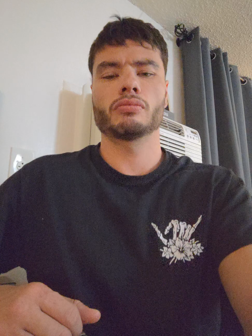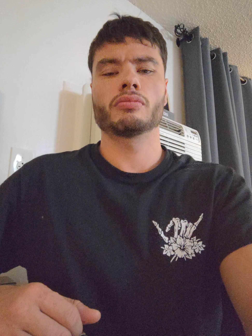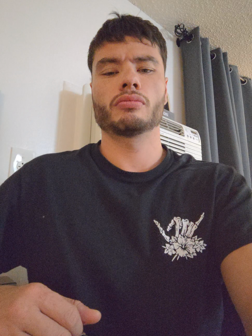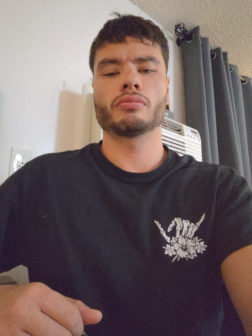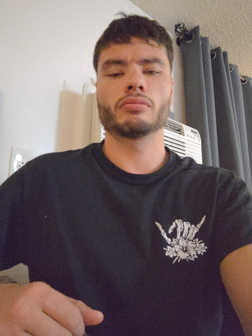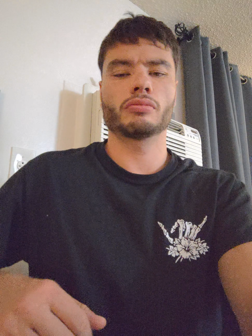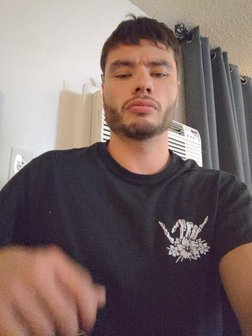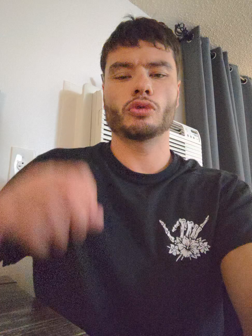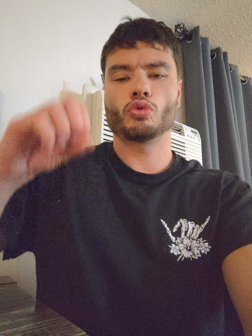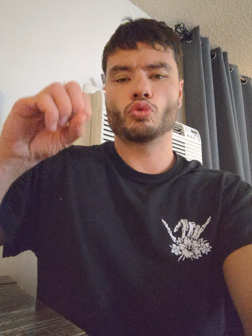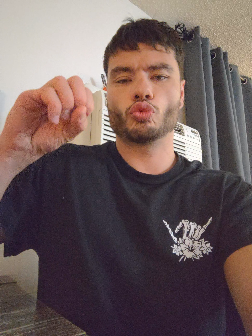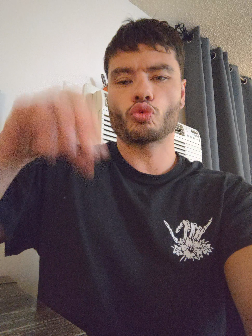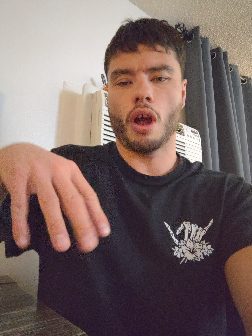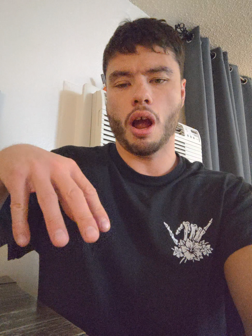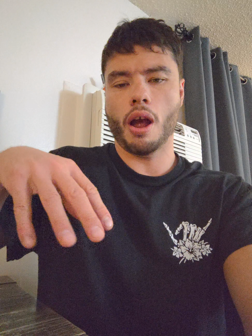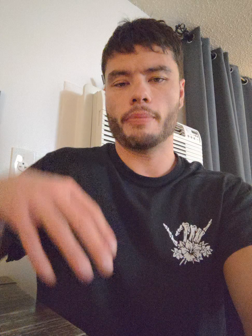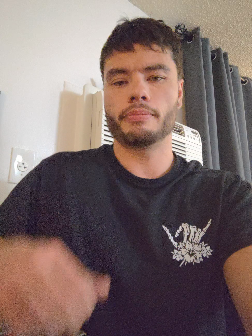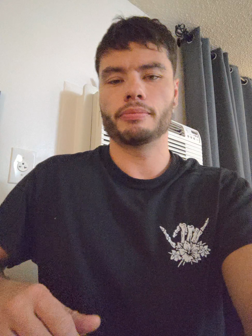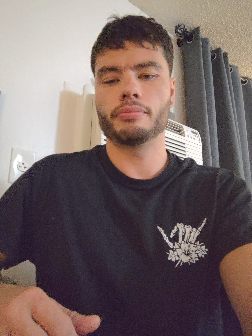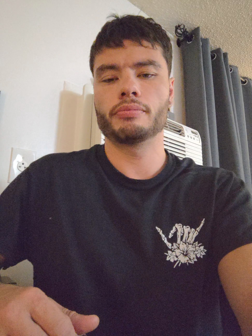drop